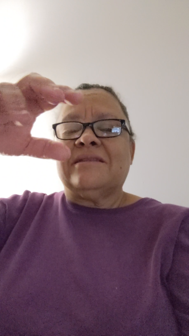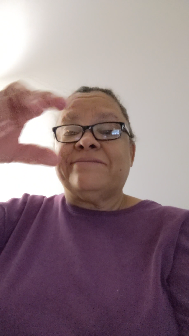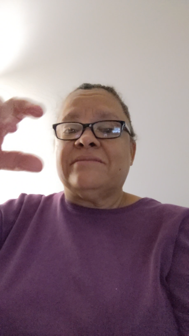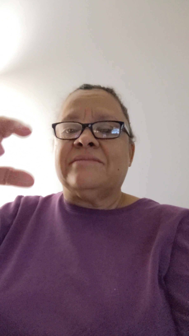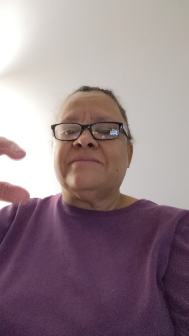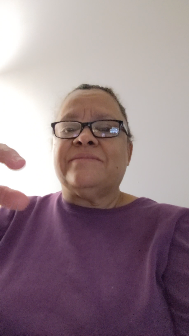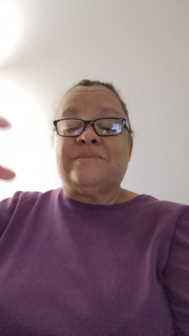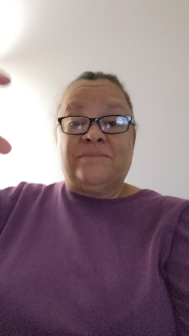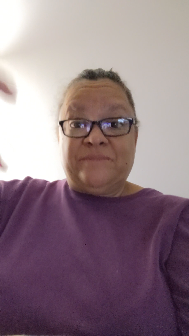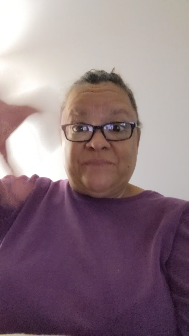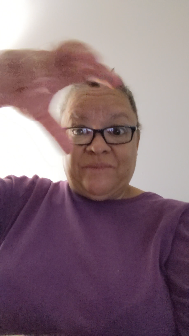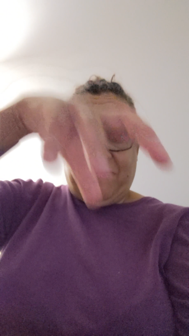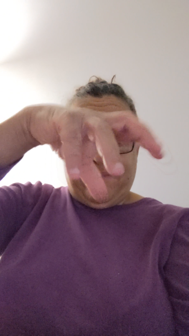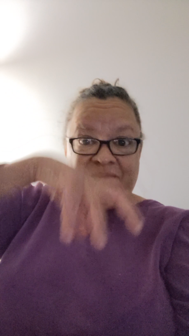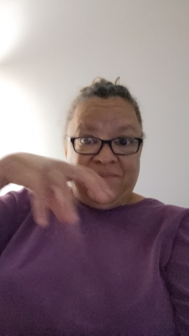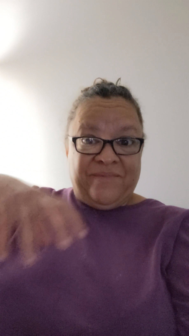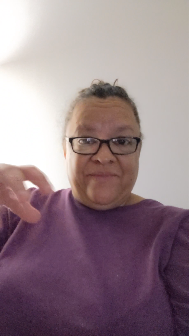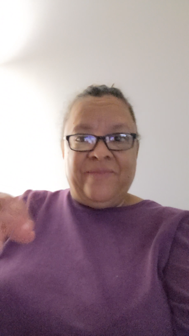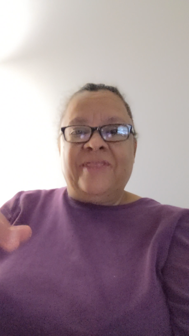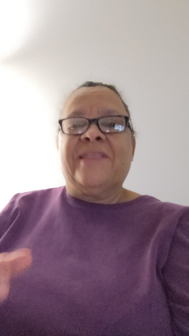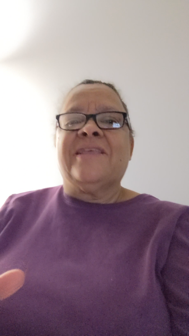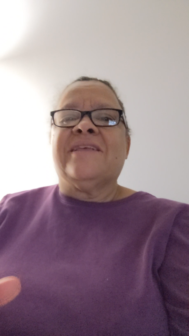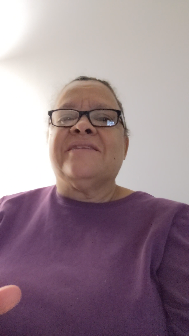block